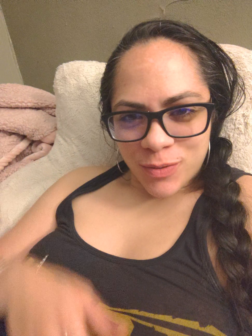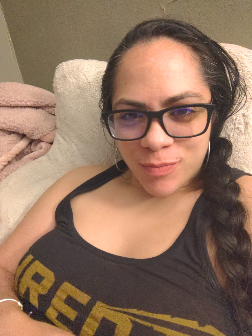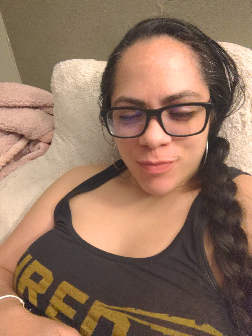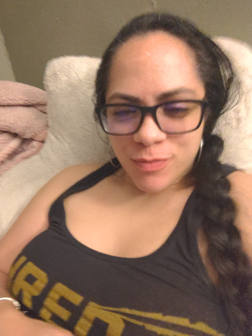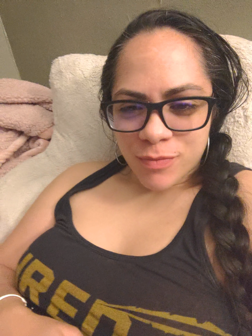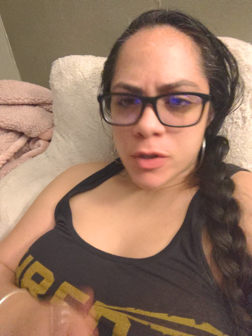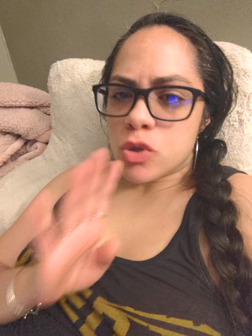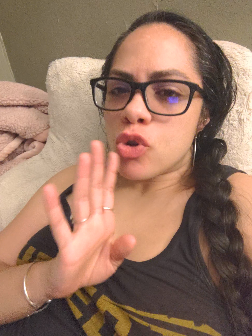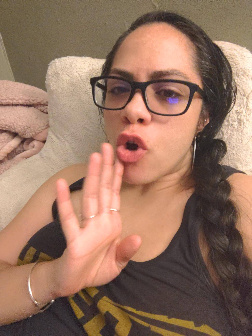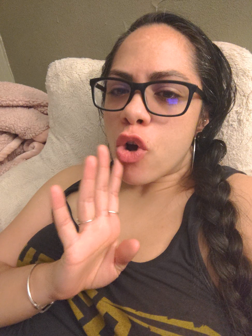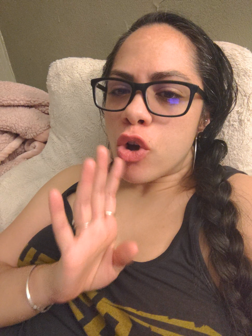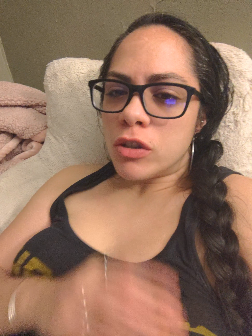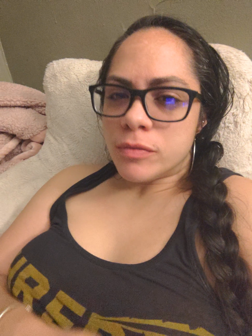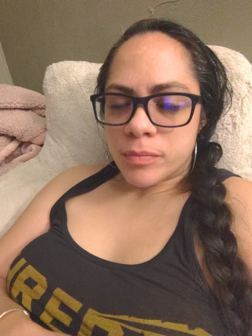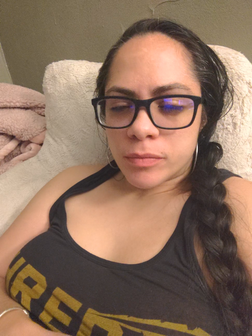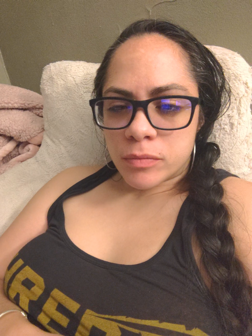talk